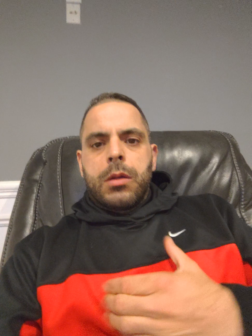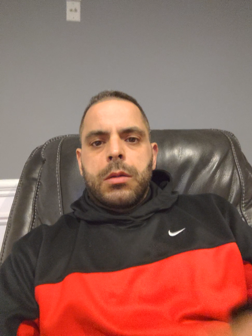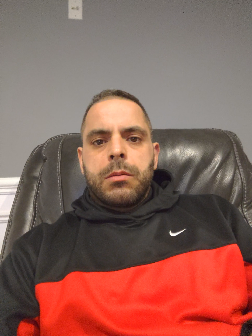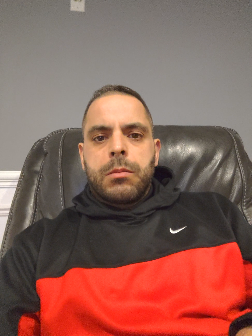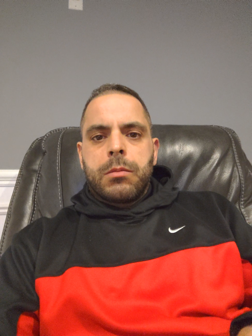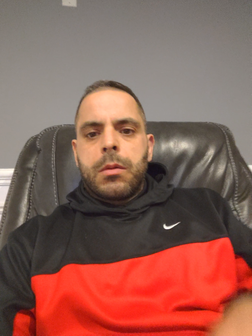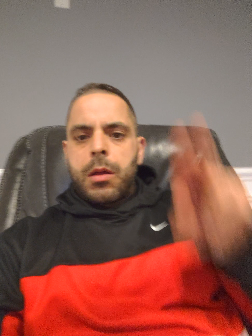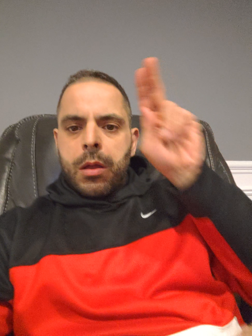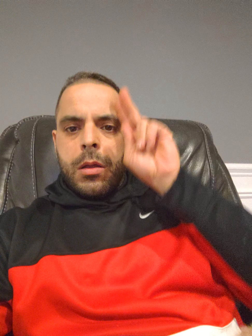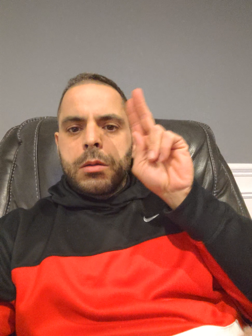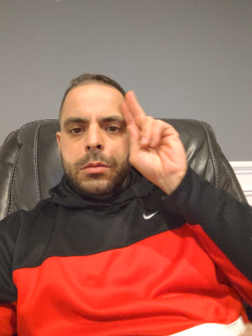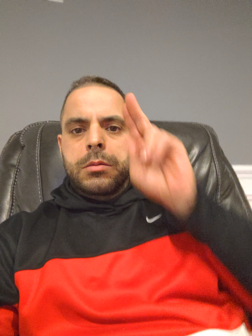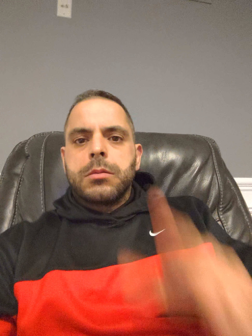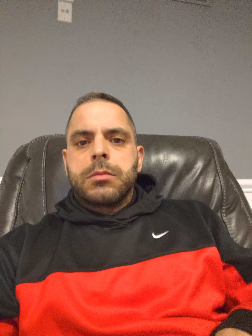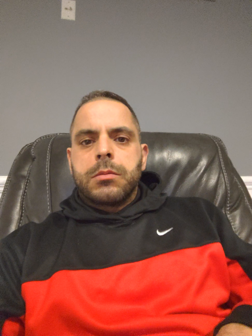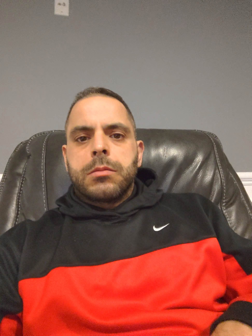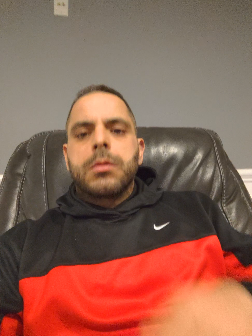uncle